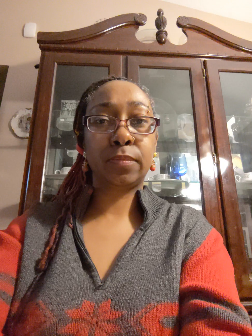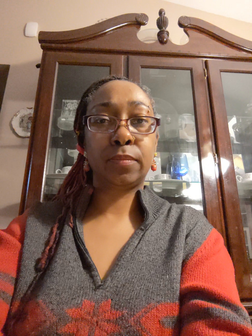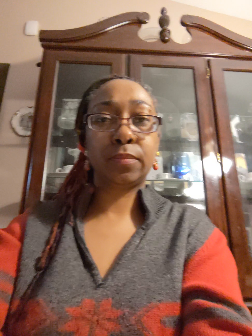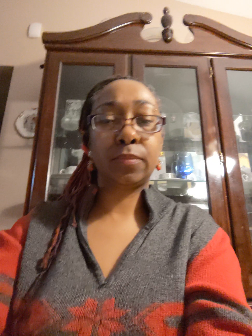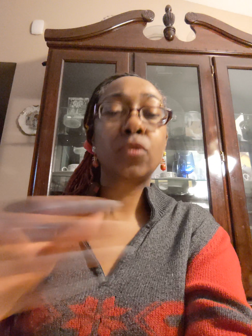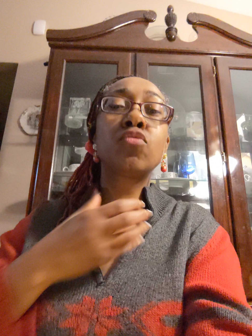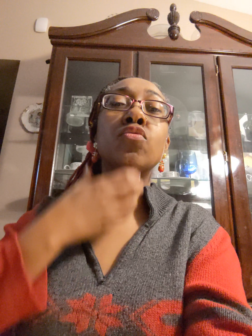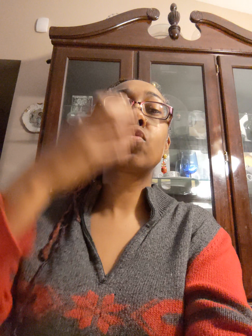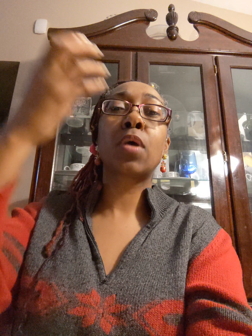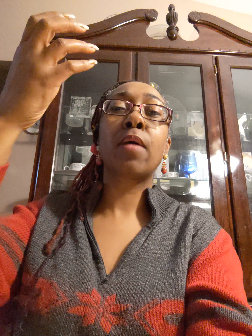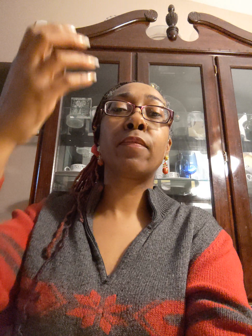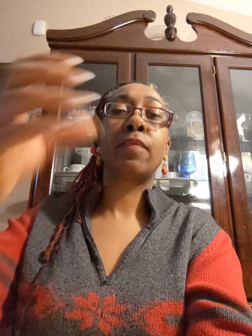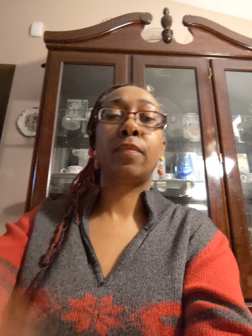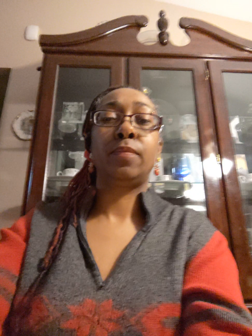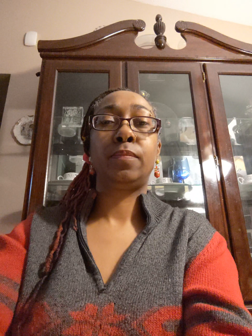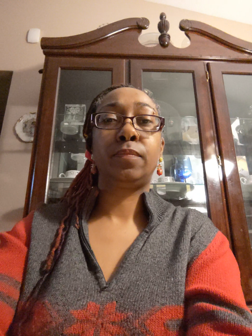giraffe